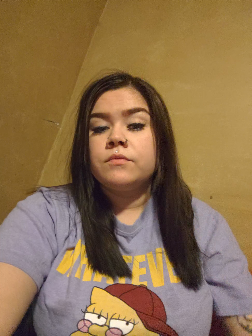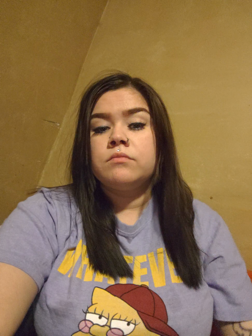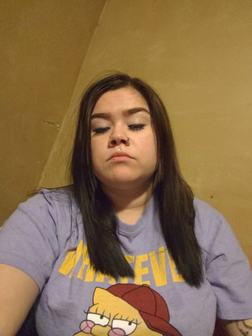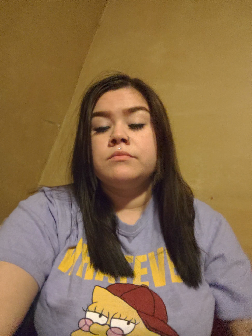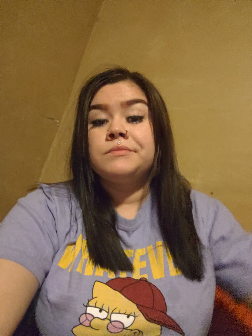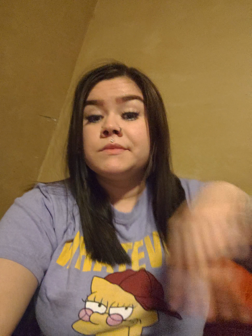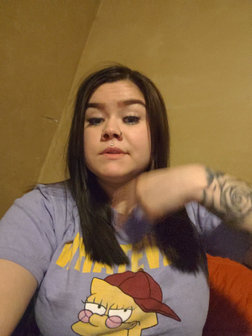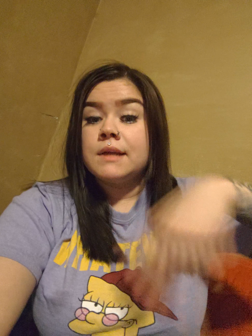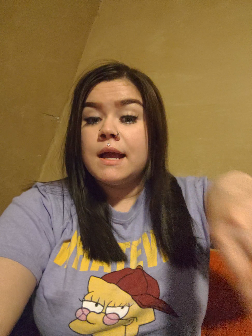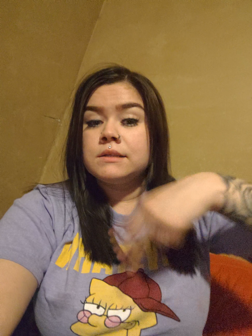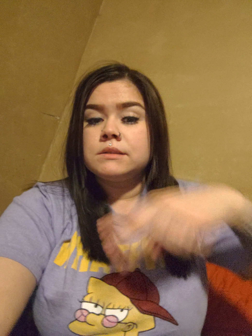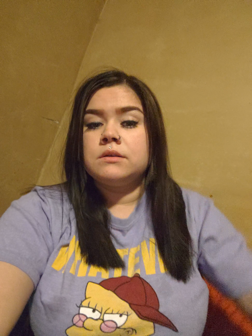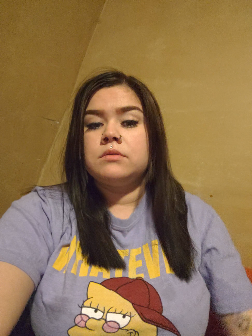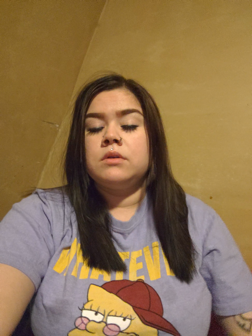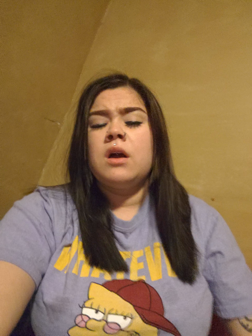dance